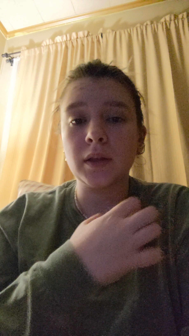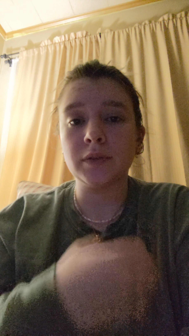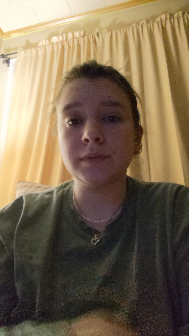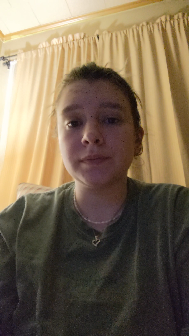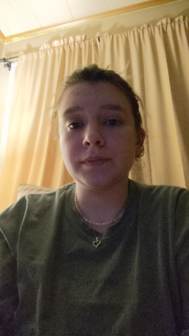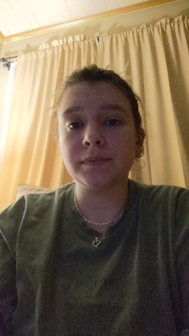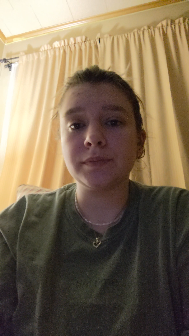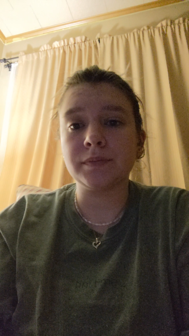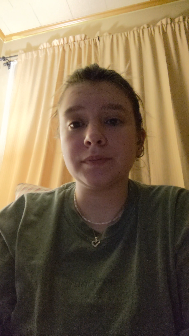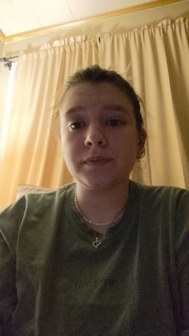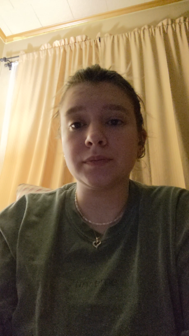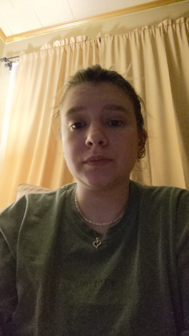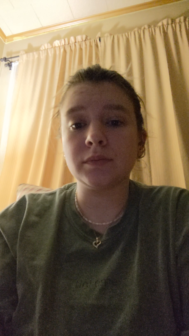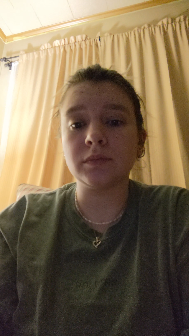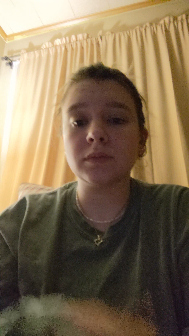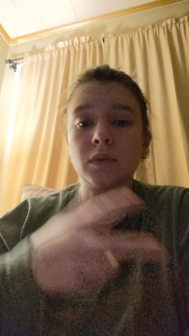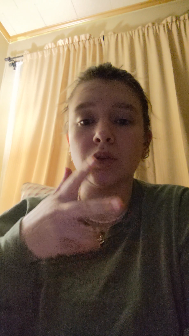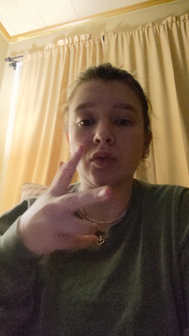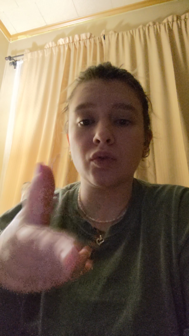garage